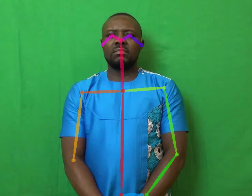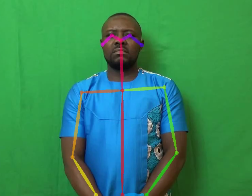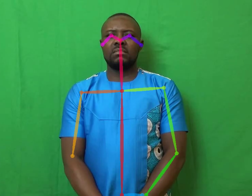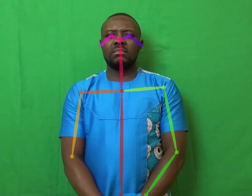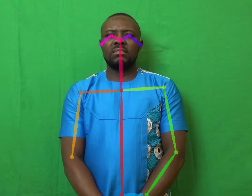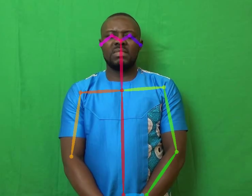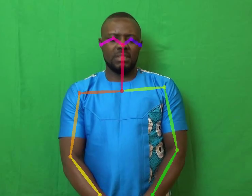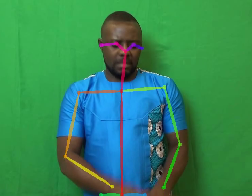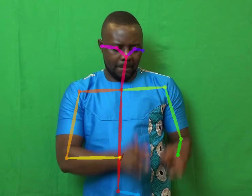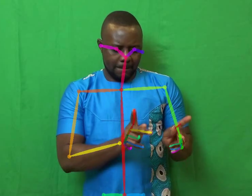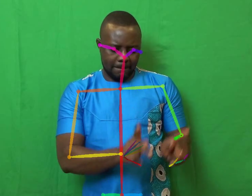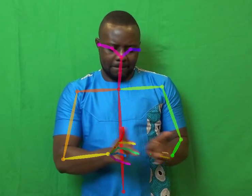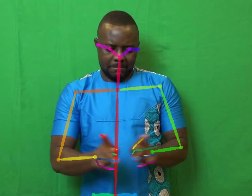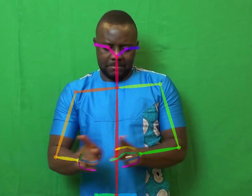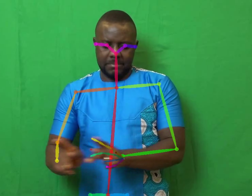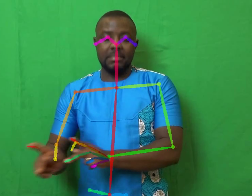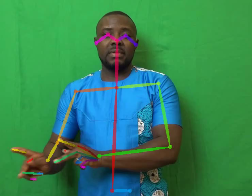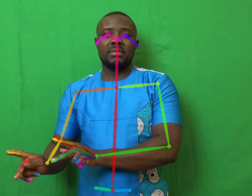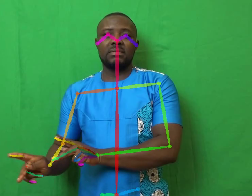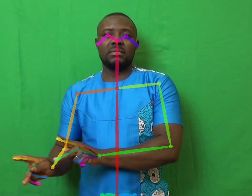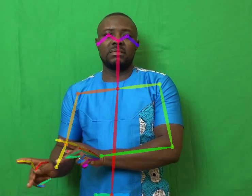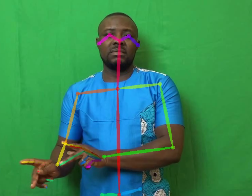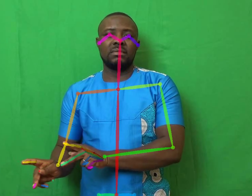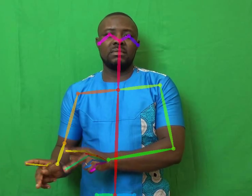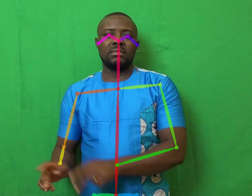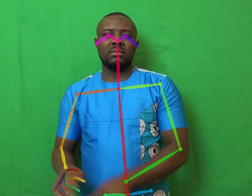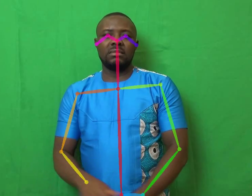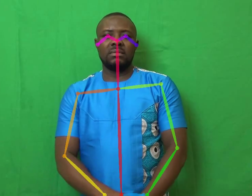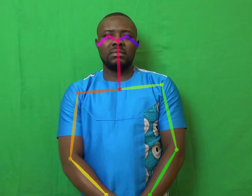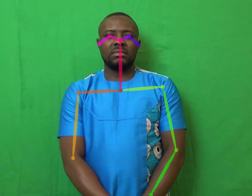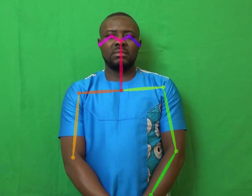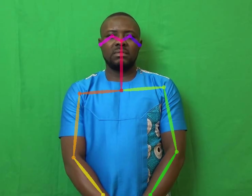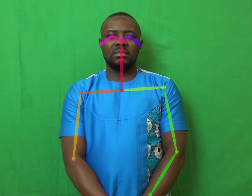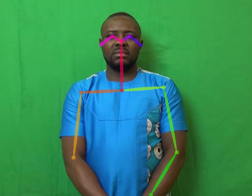prepare